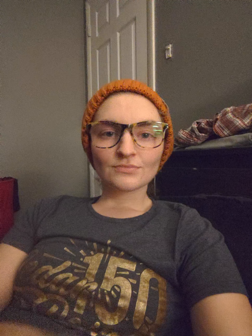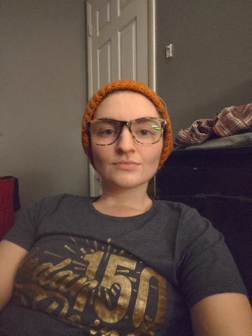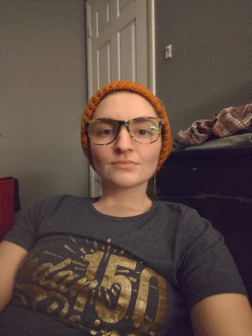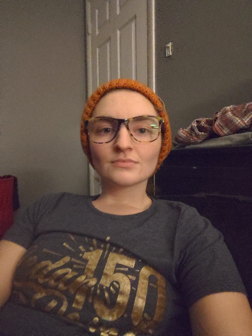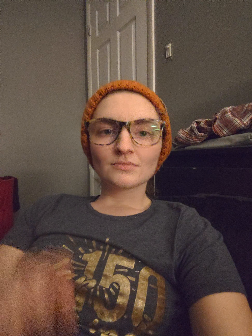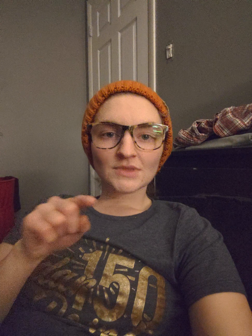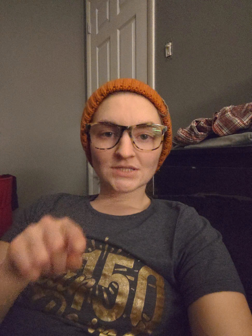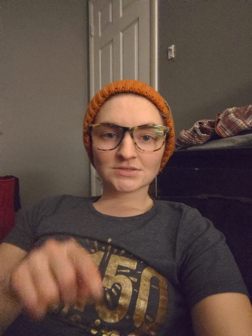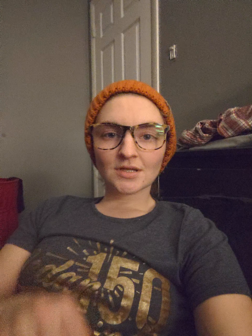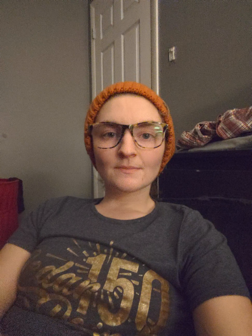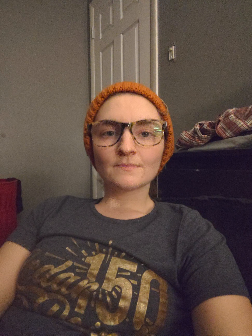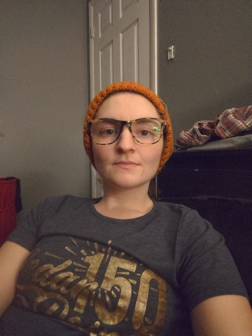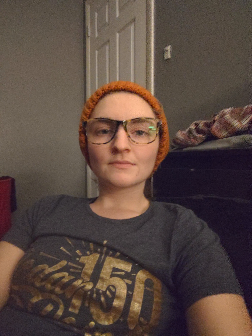there